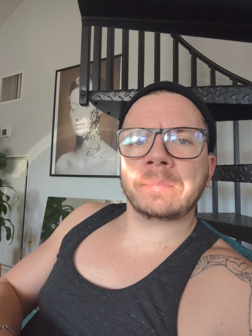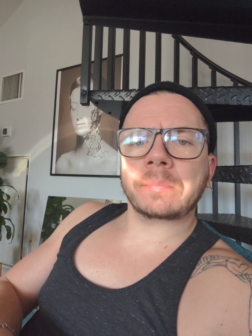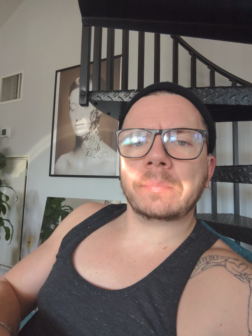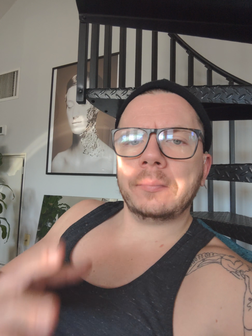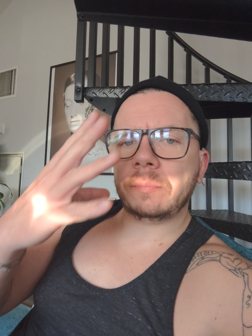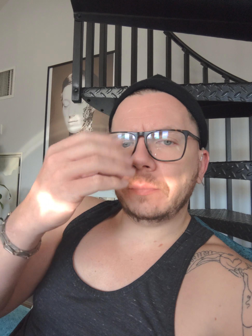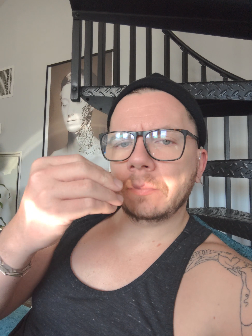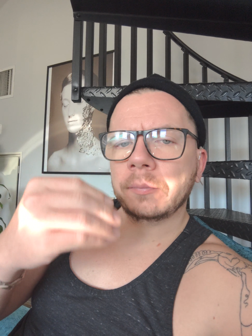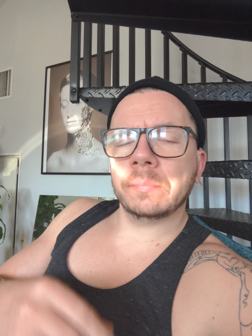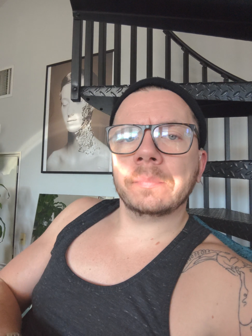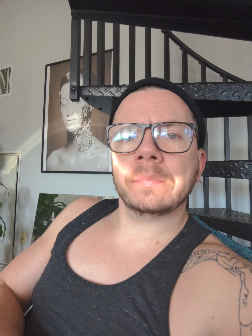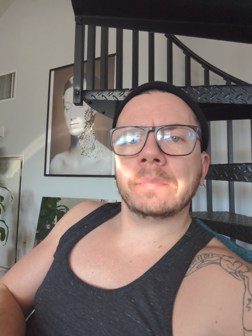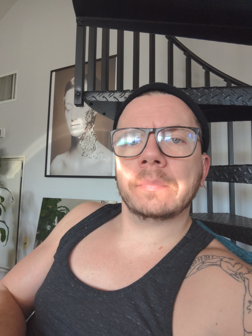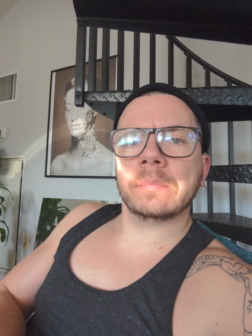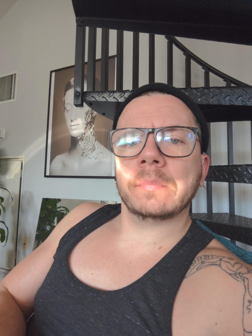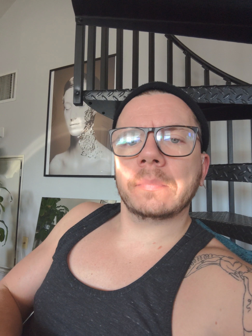sleep